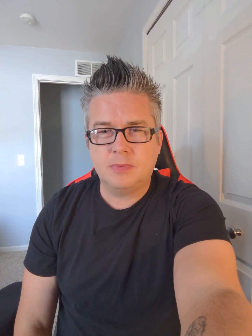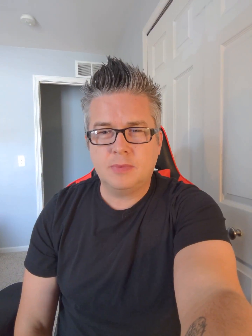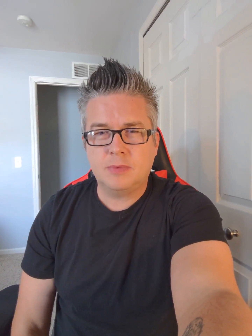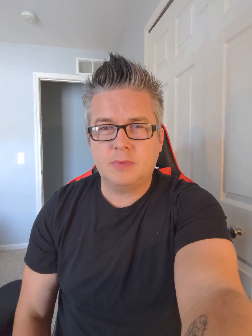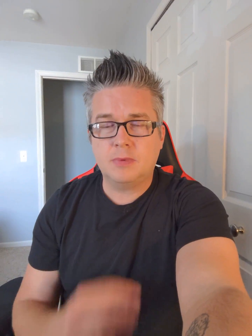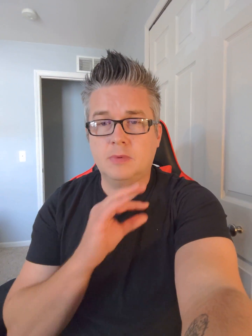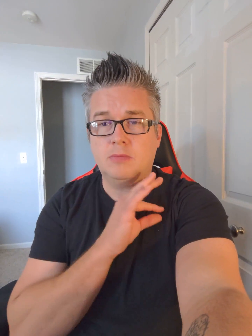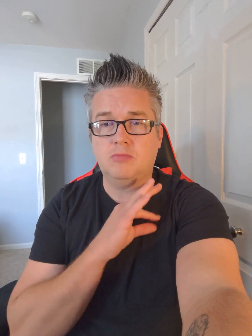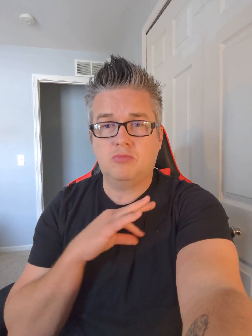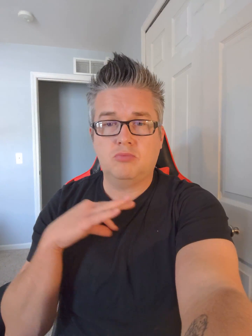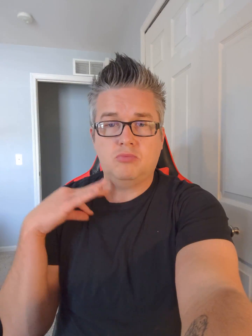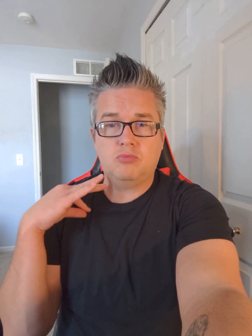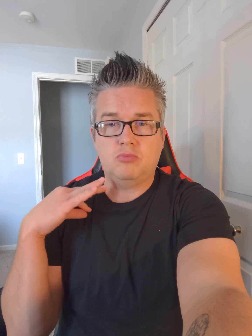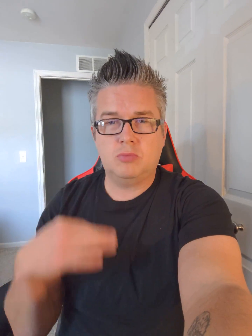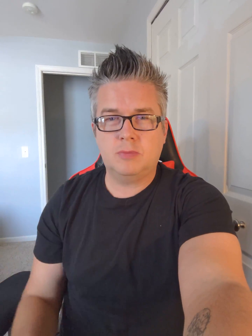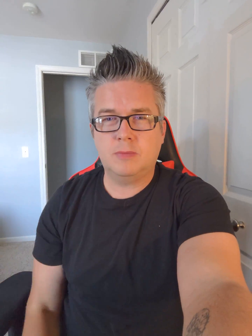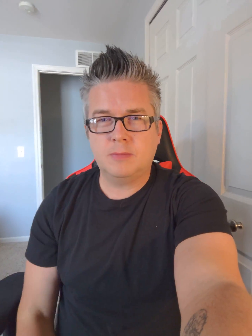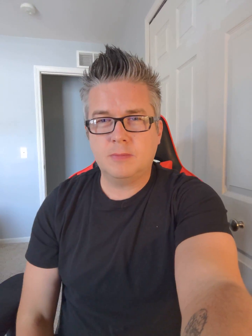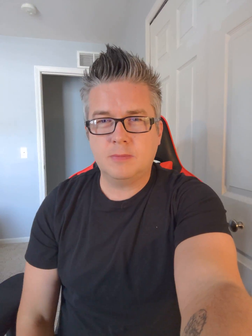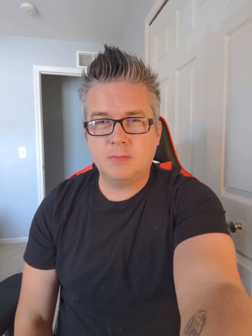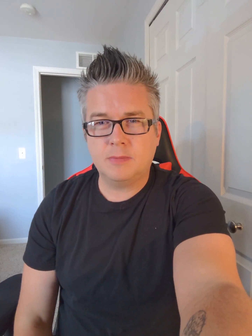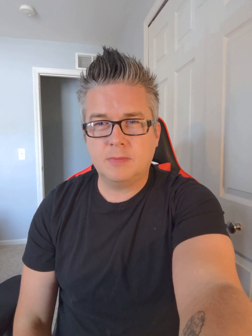beads